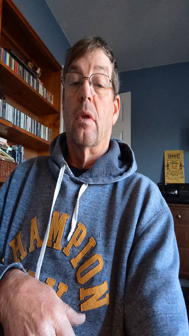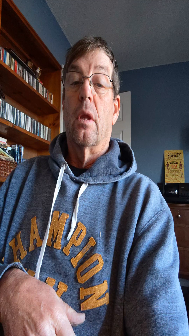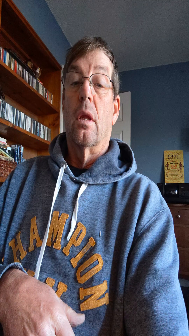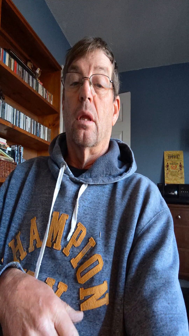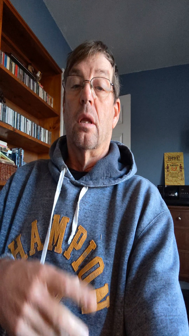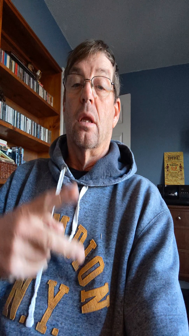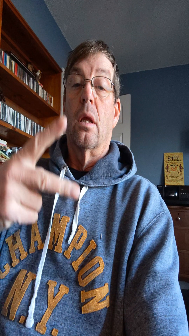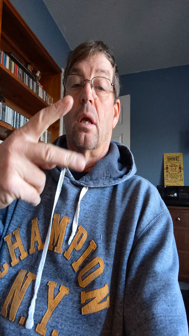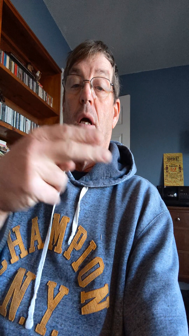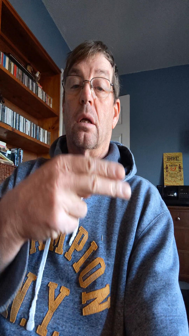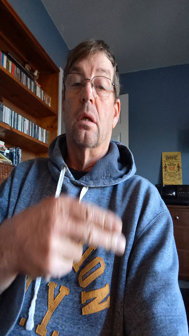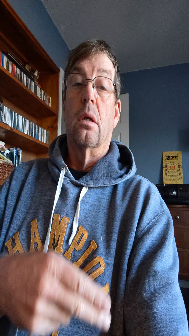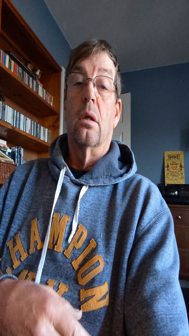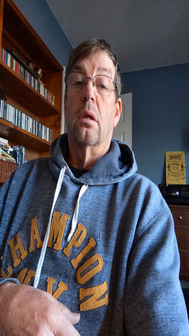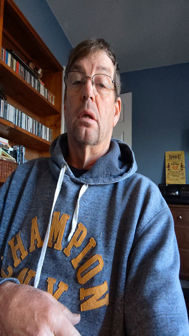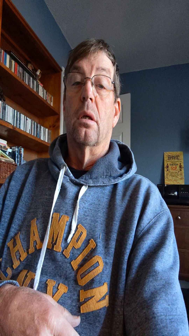cut